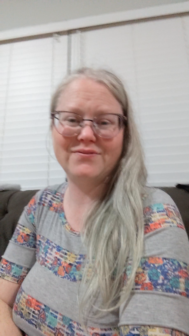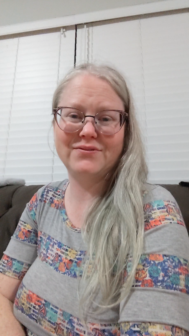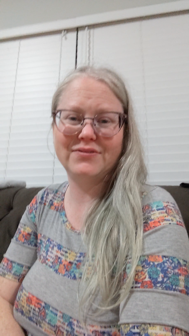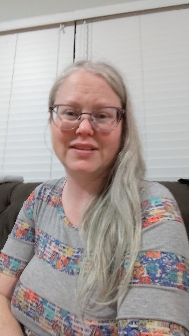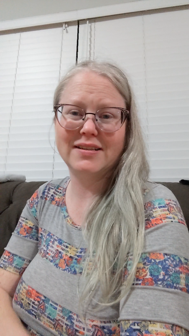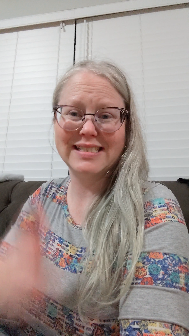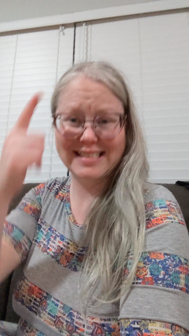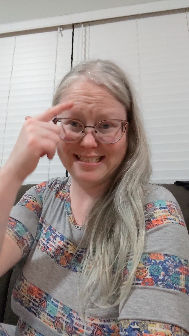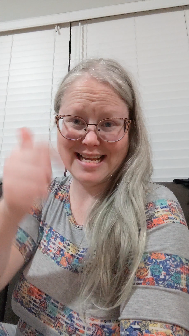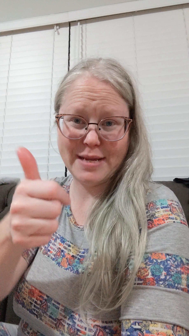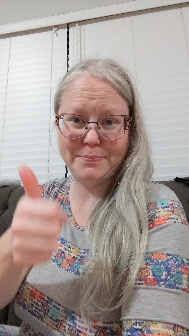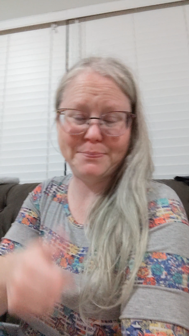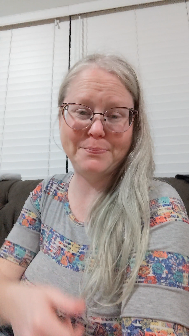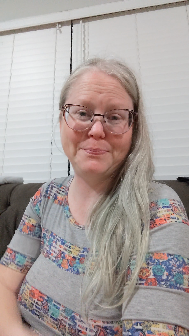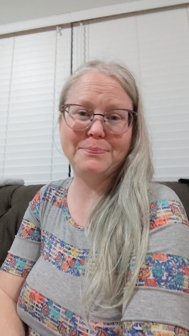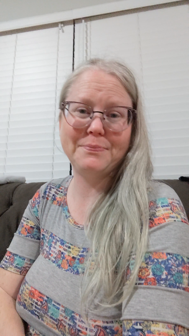dime